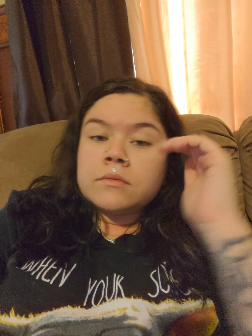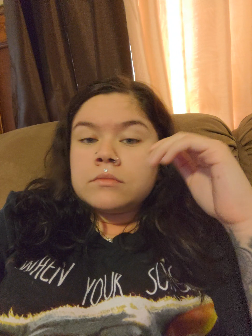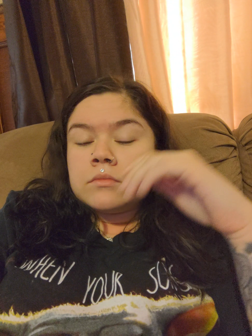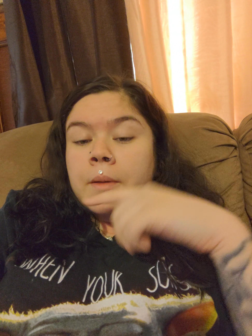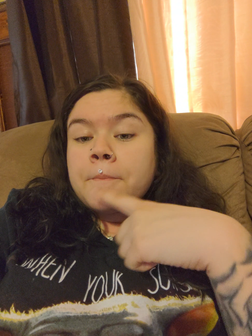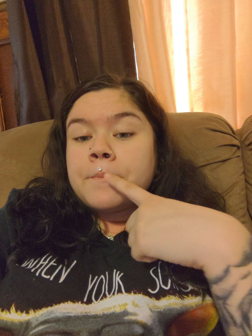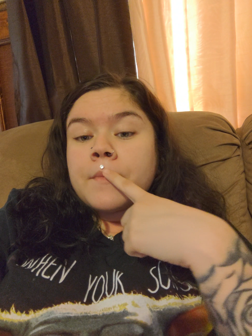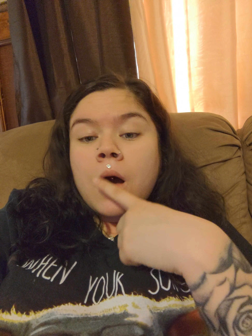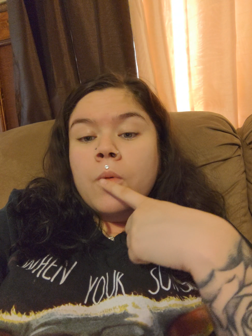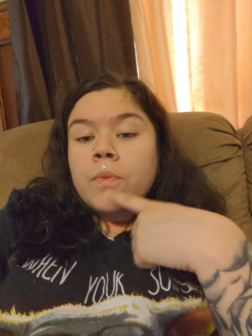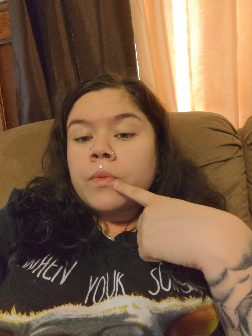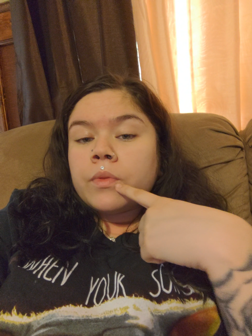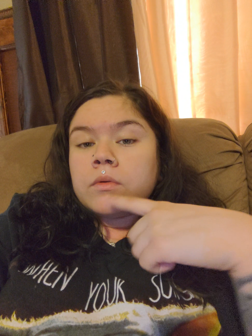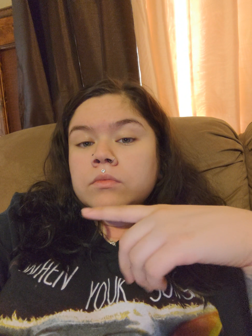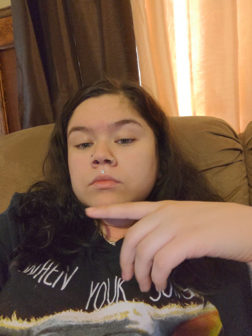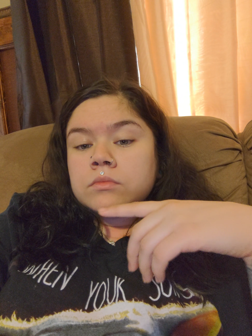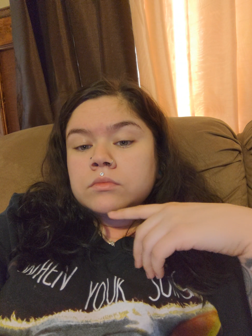mouth